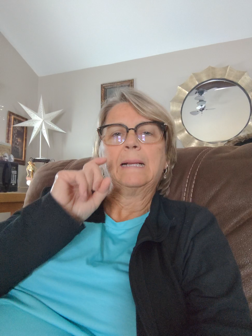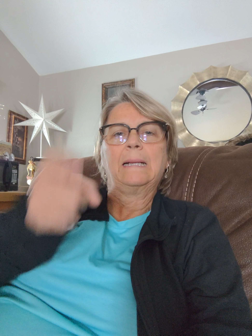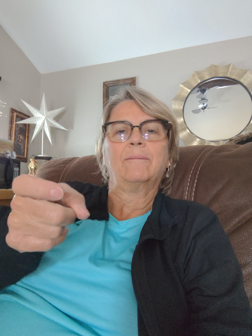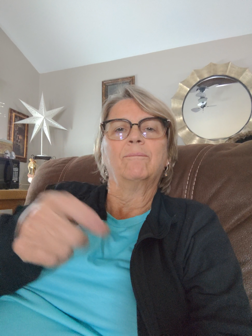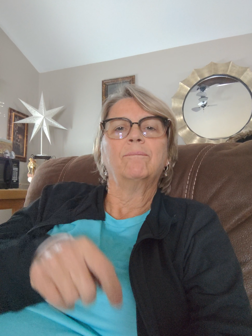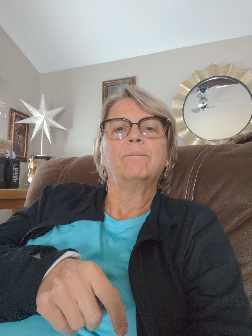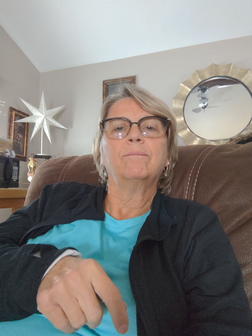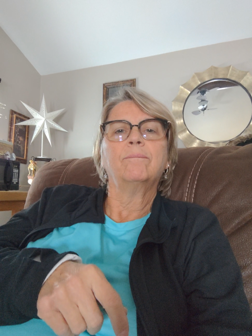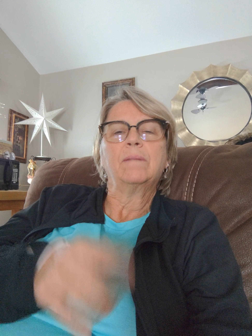gift